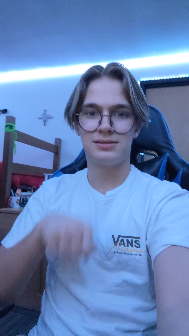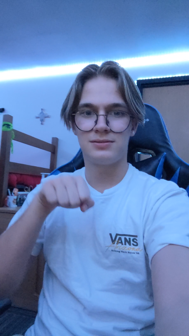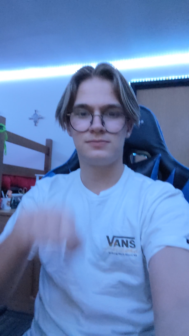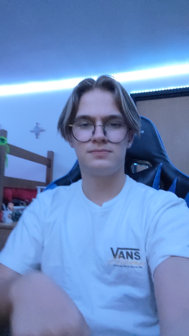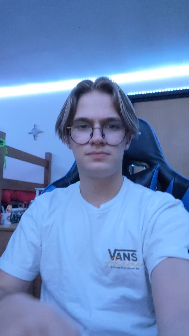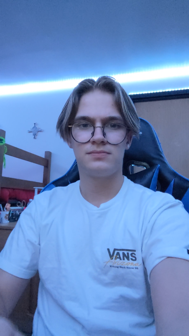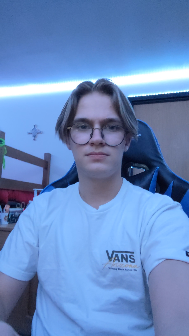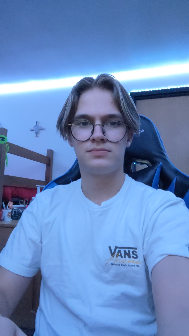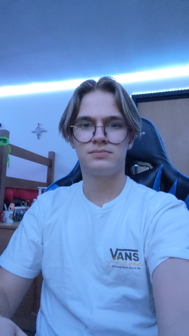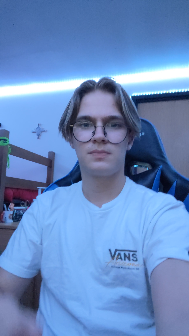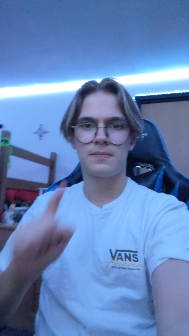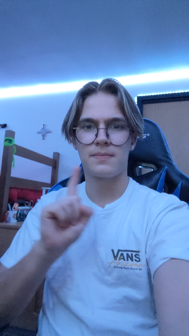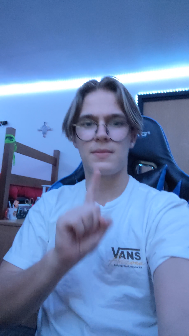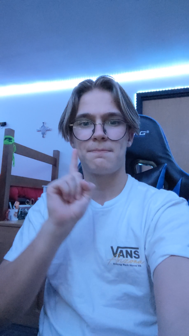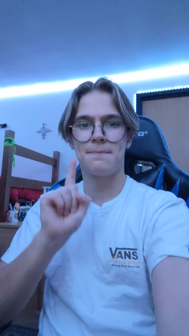bump